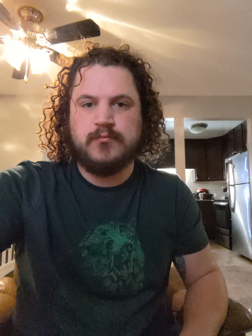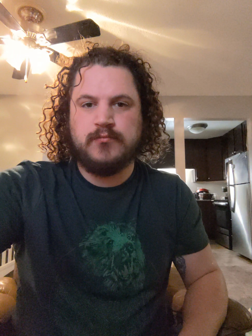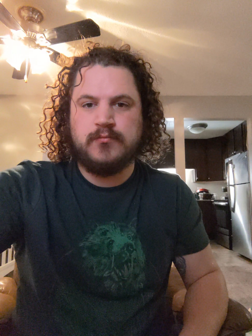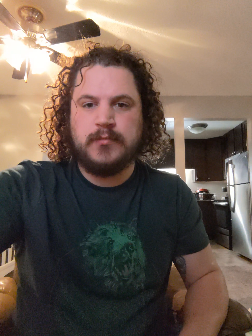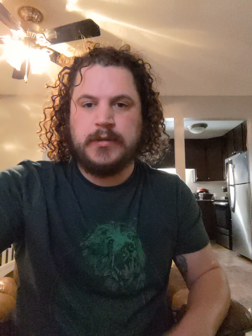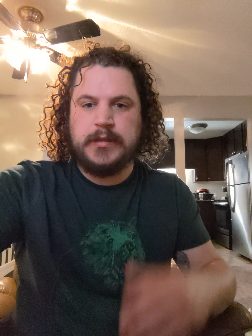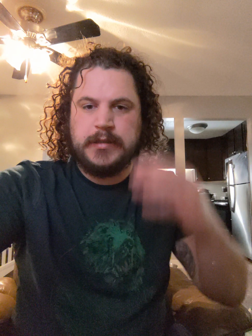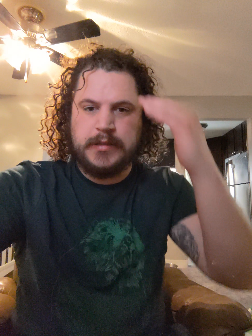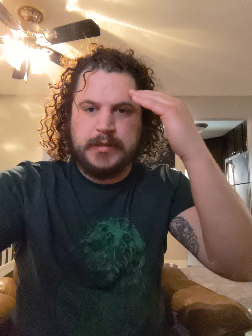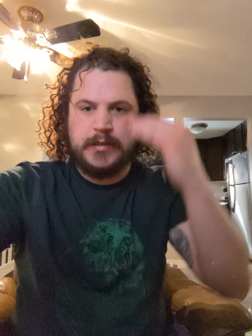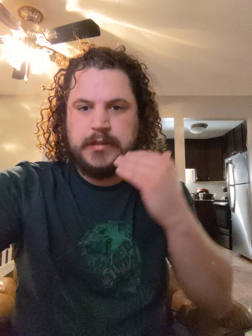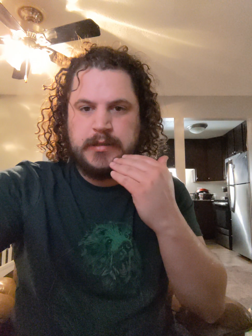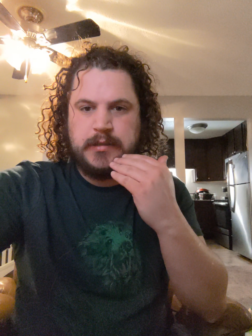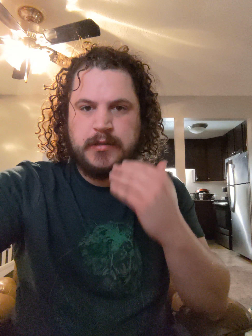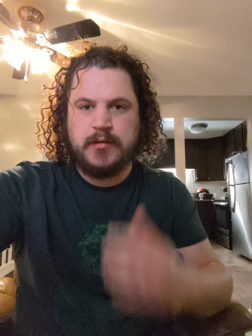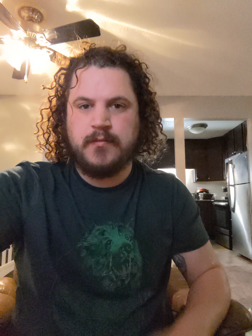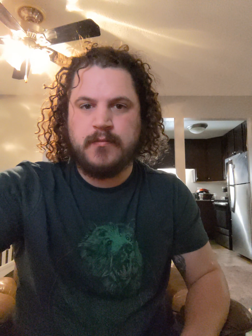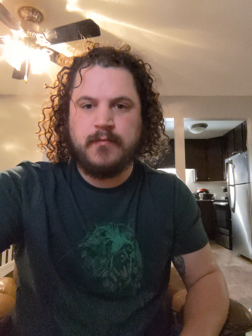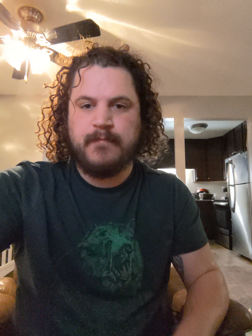head